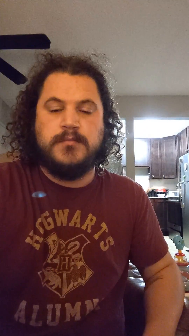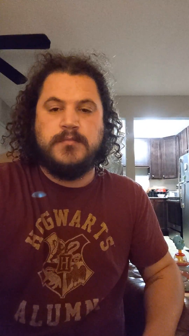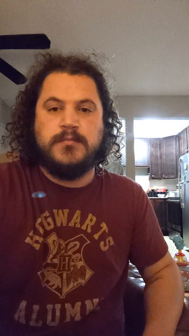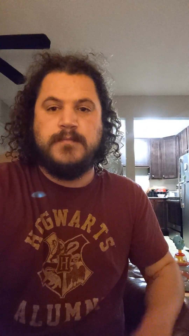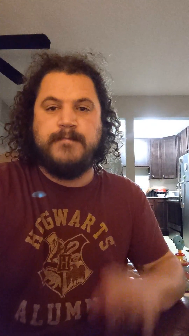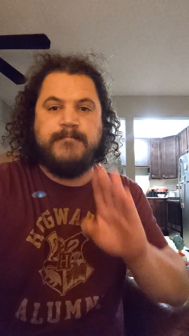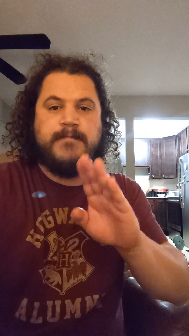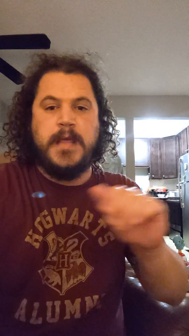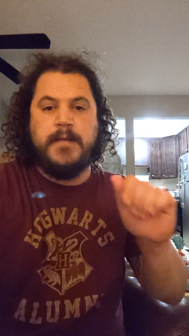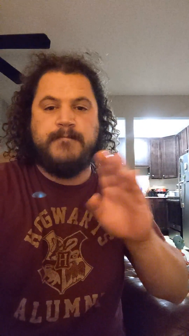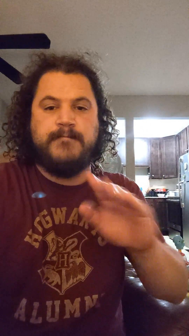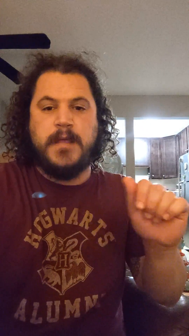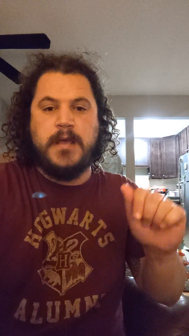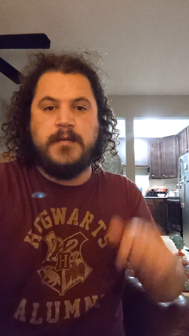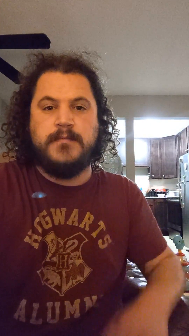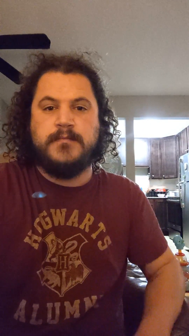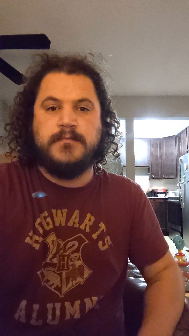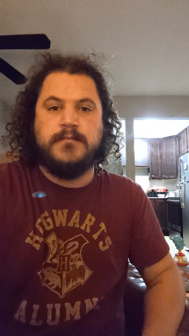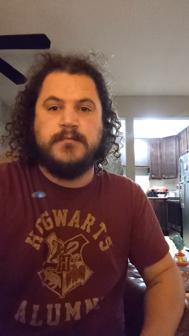baa baa